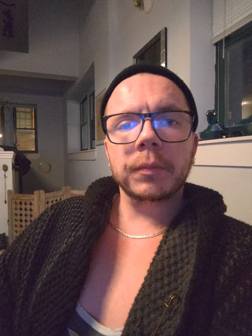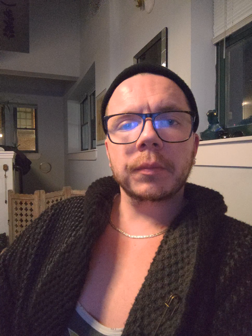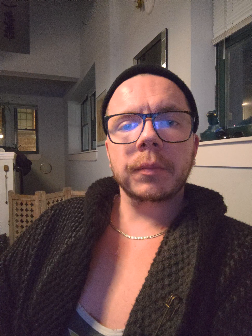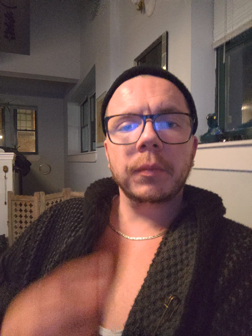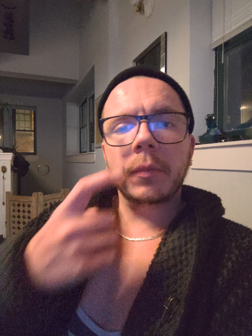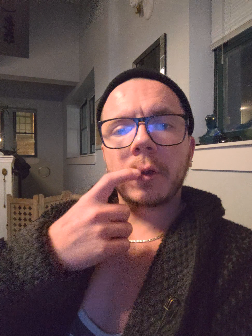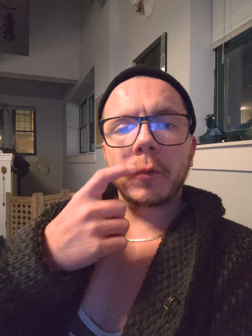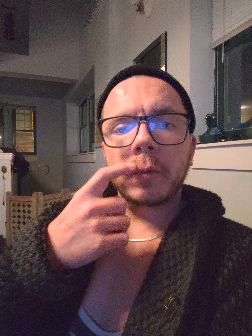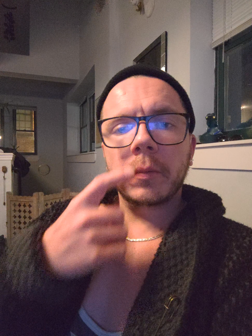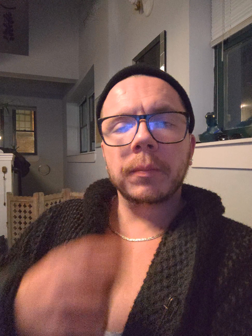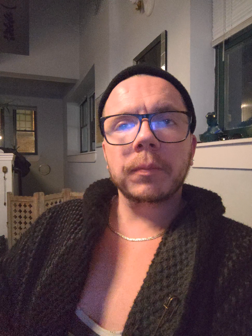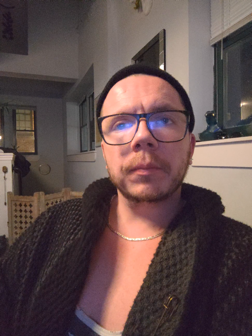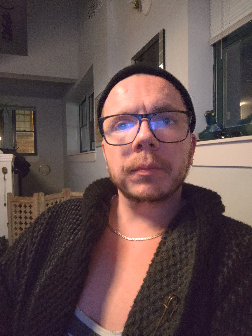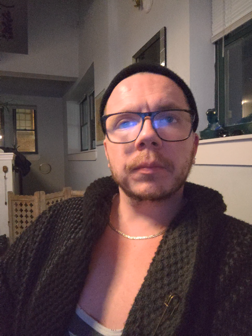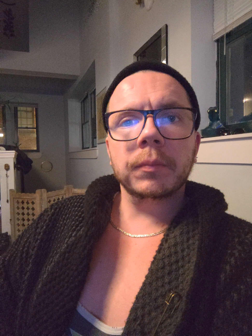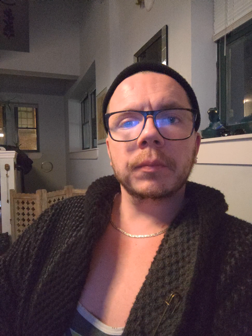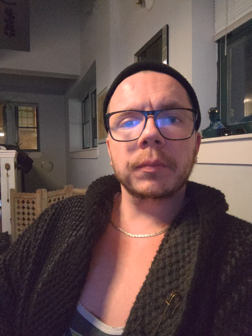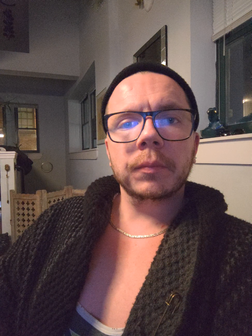tooth